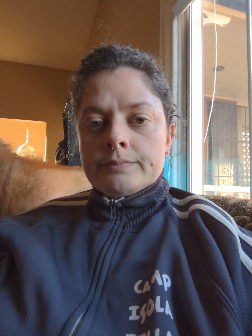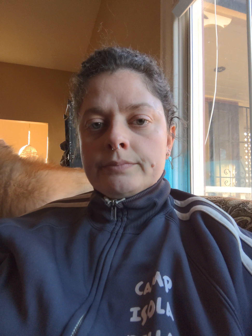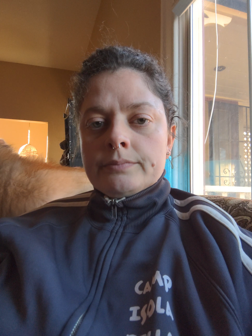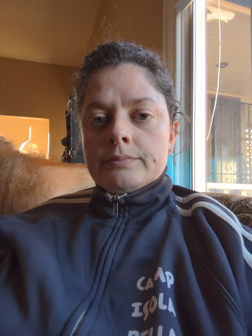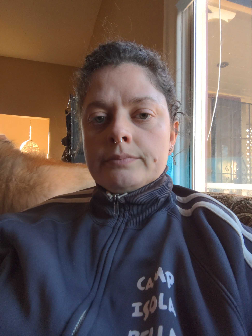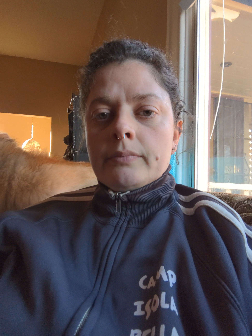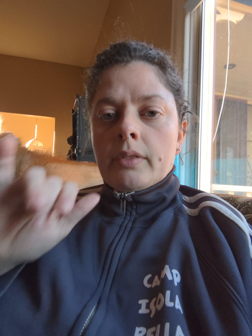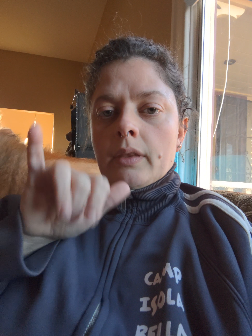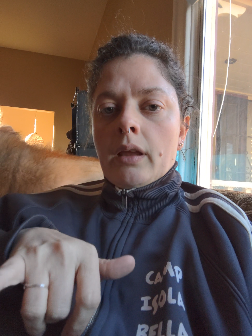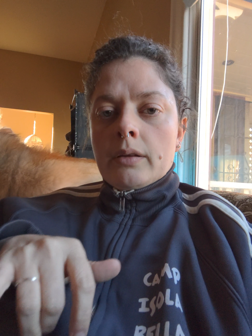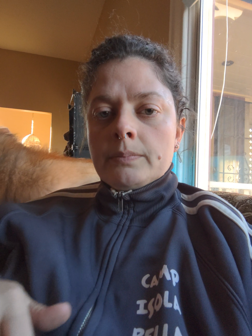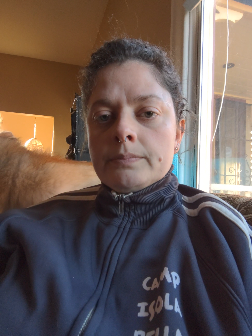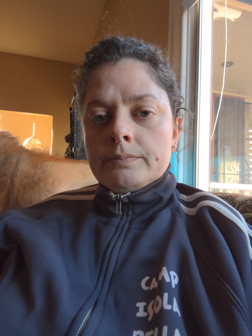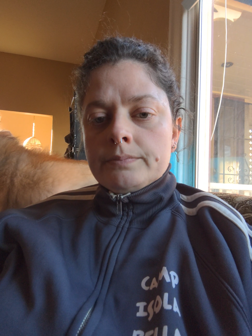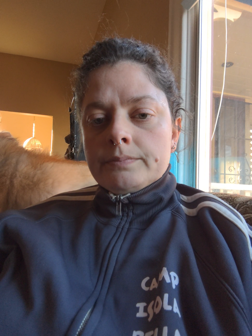that